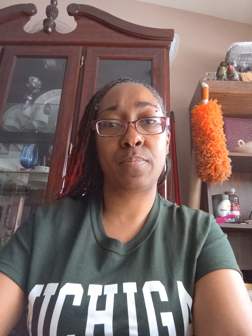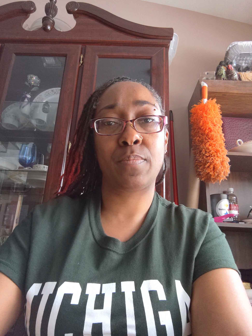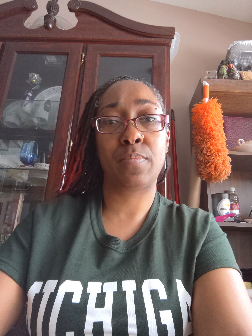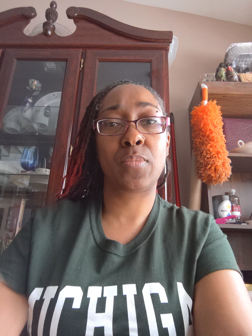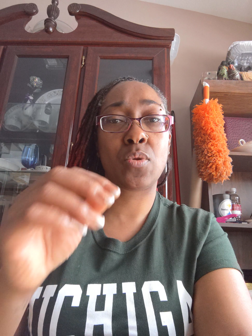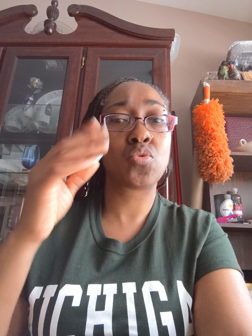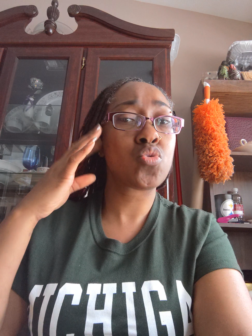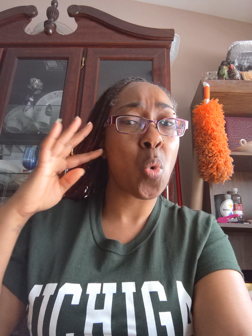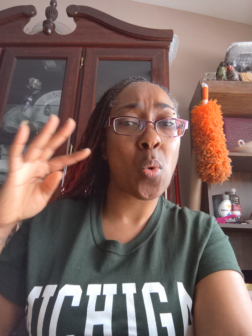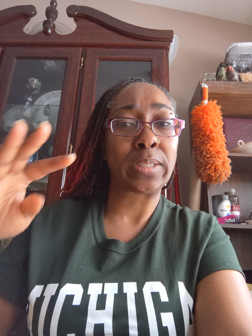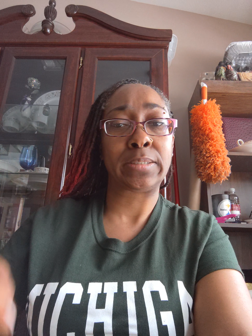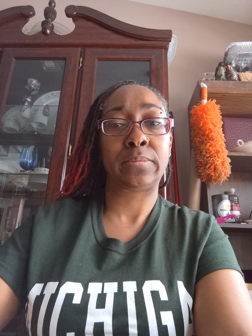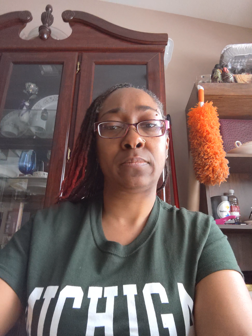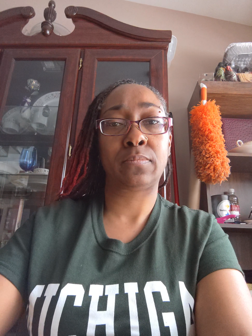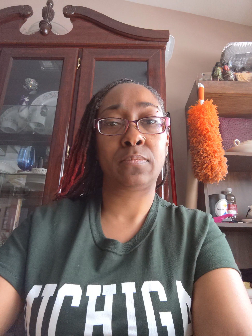noisy